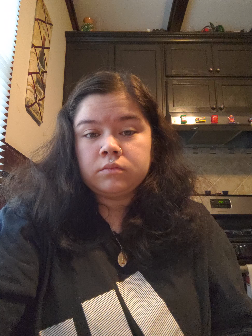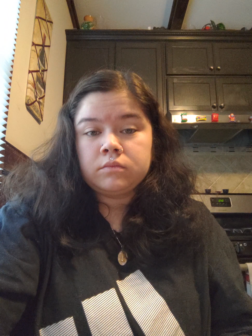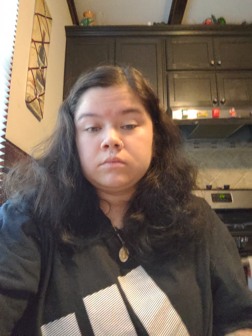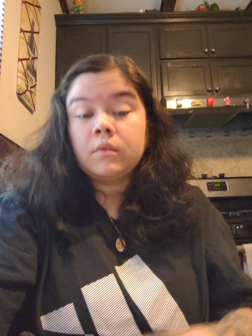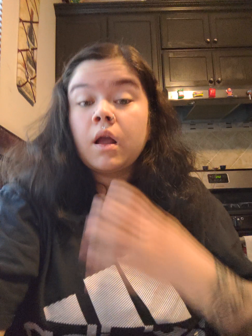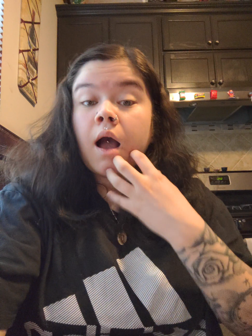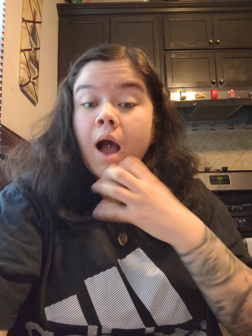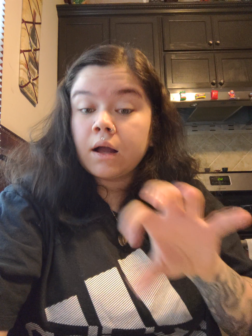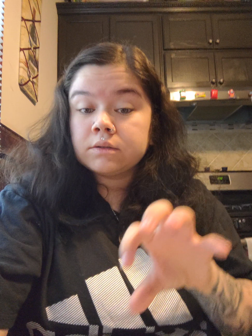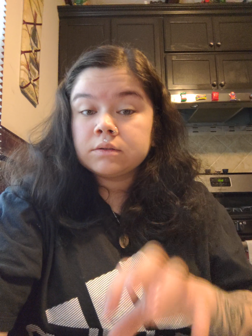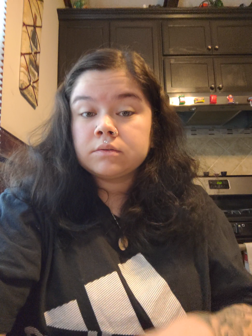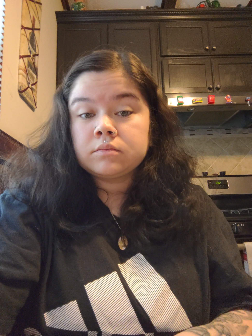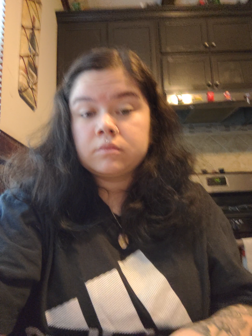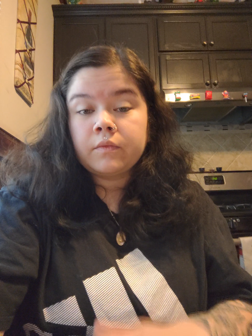hot